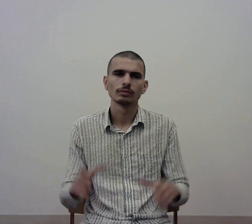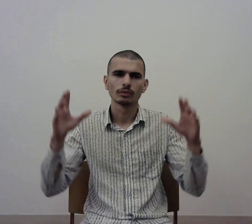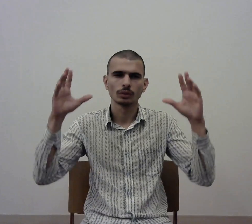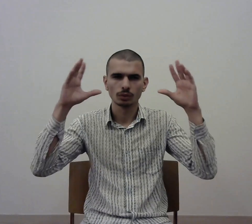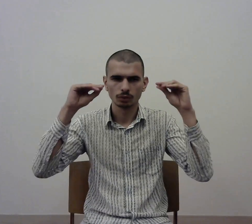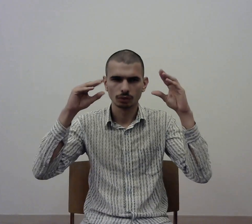axşam